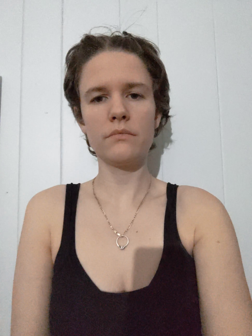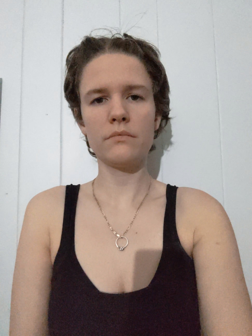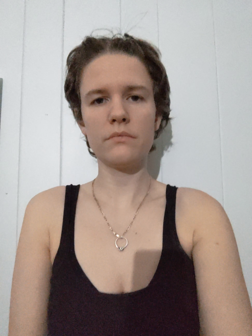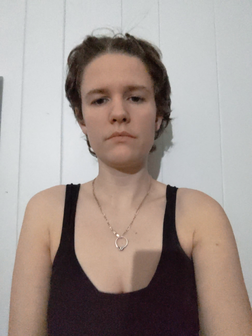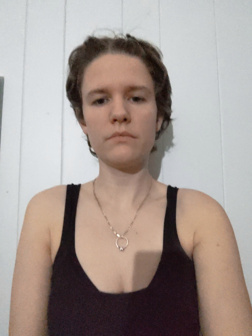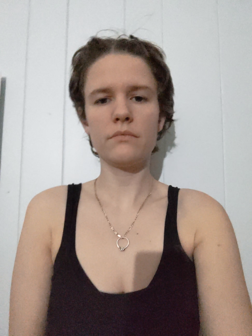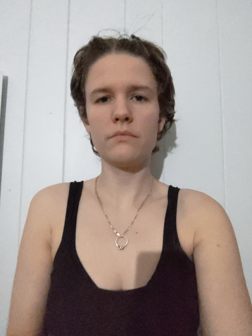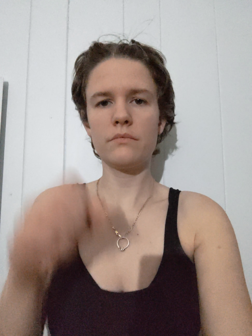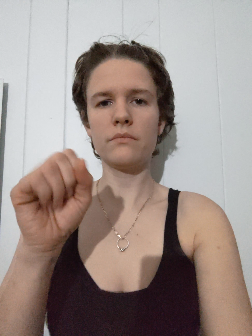yes